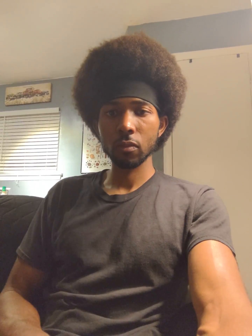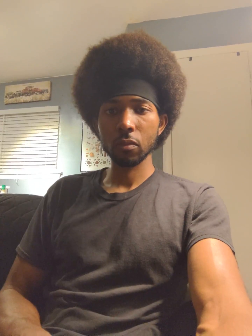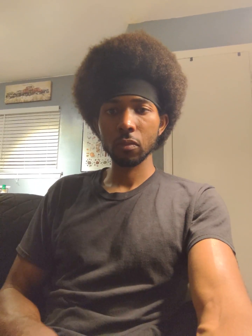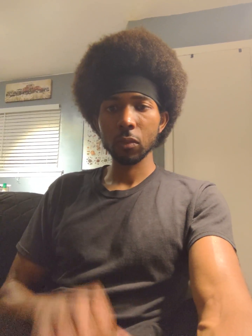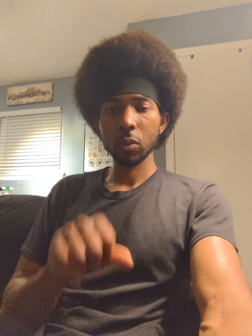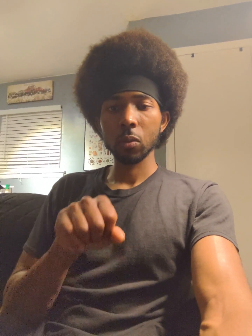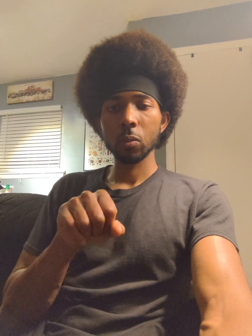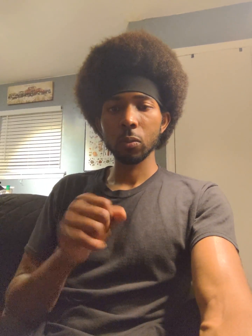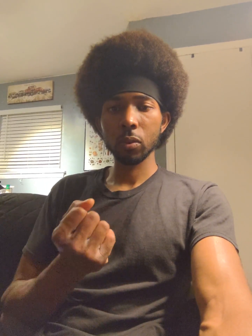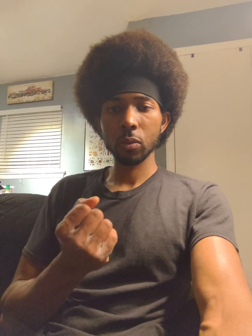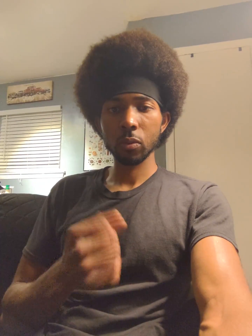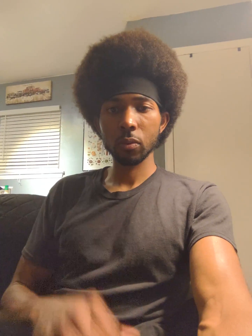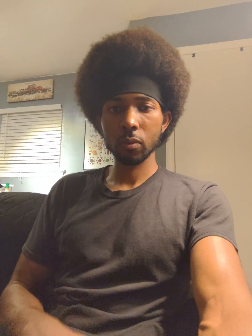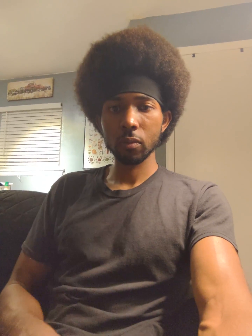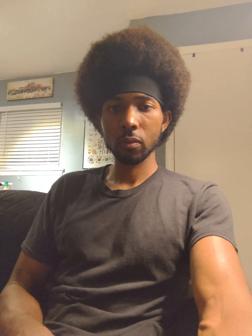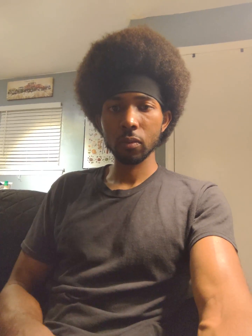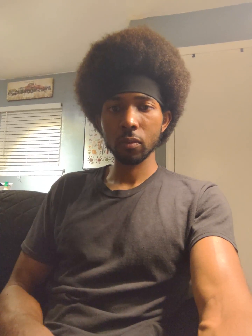break